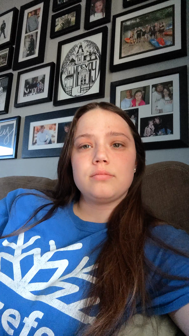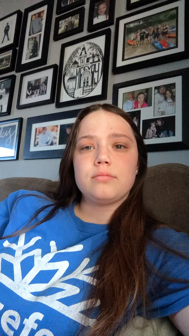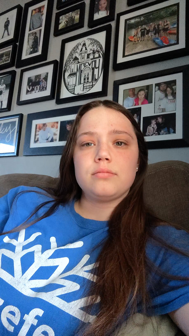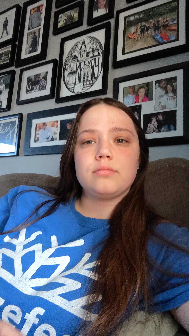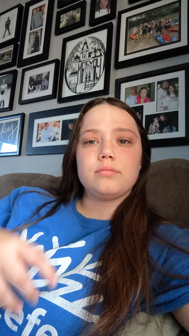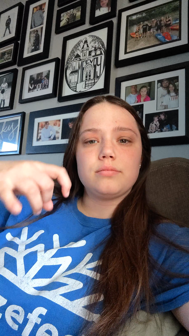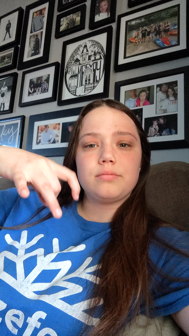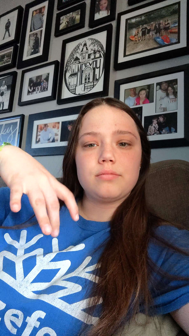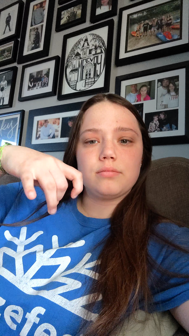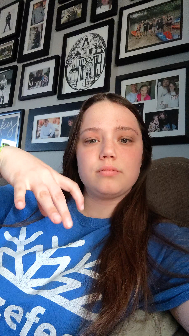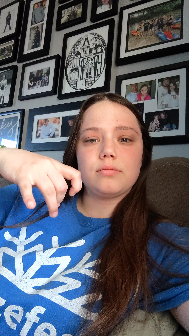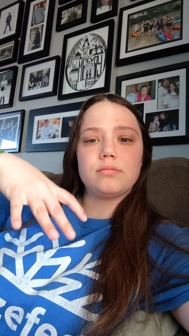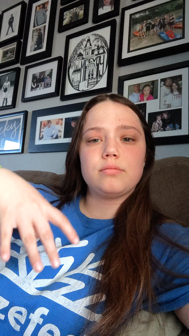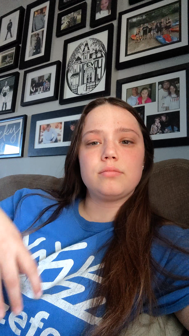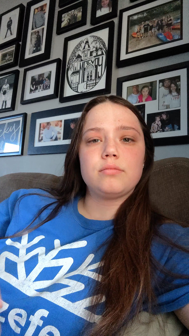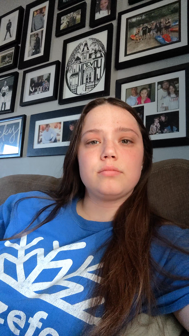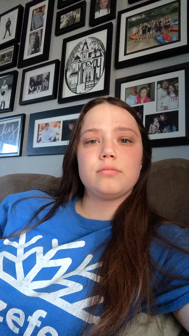pumpkin